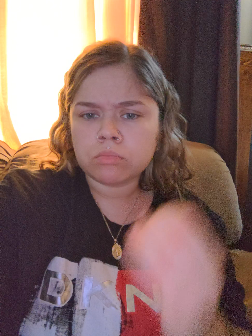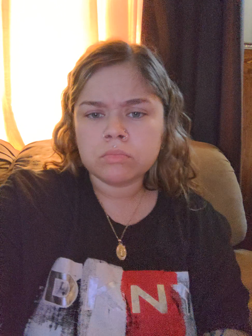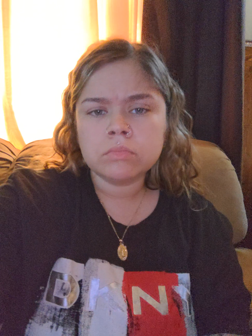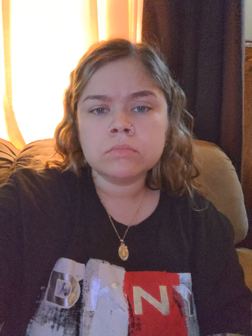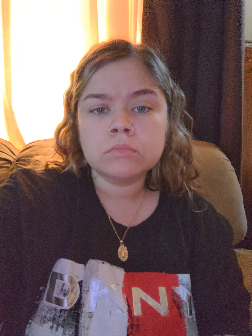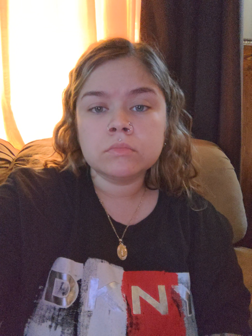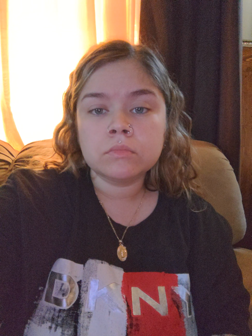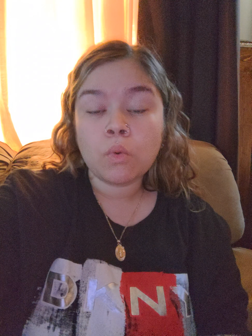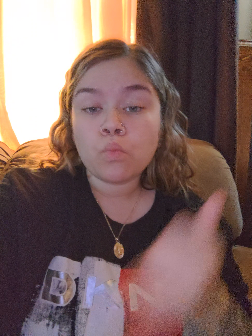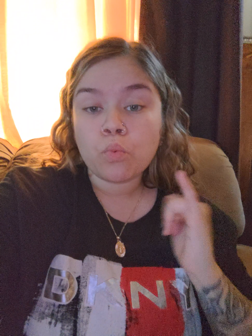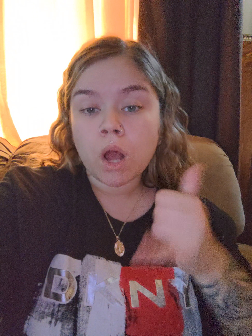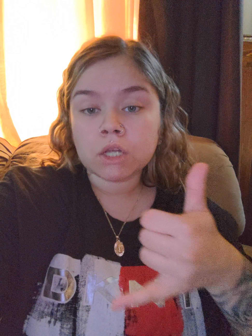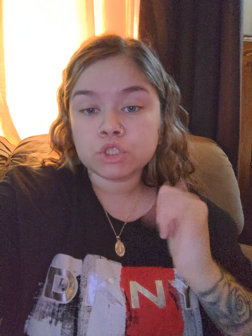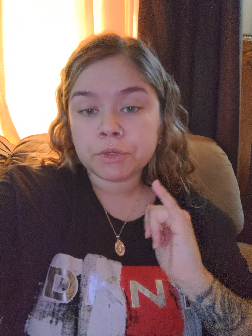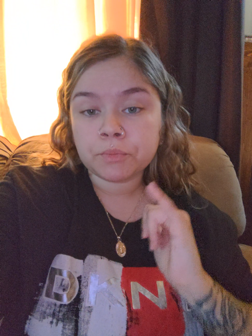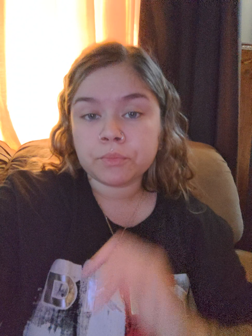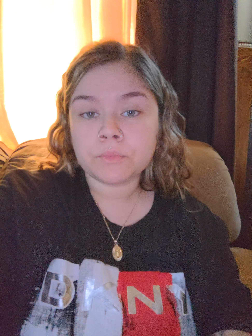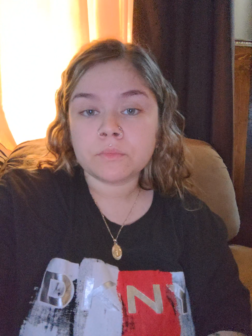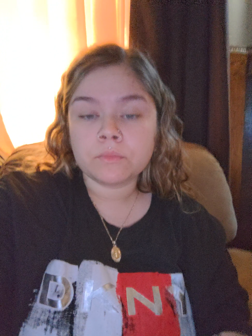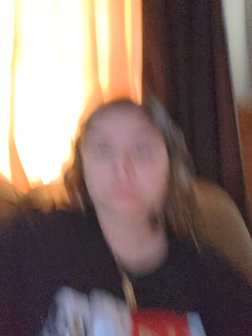rocking chair